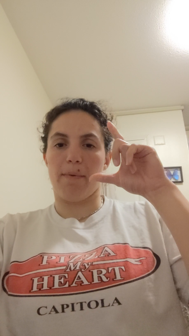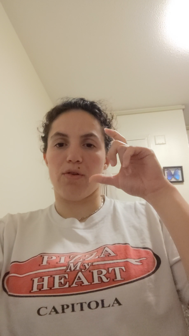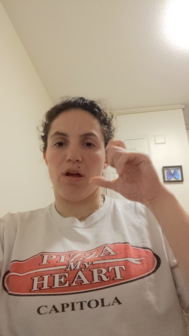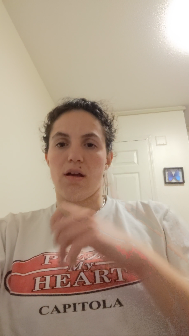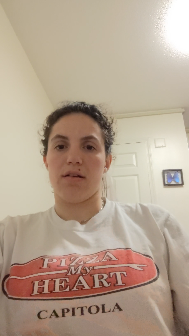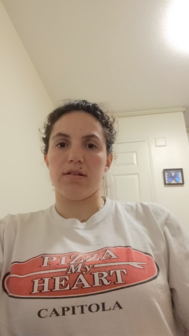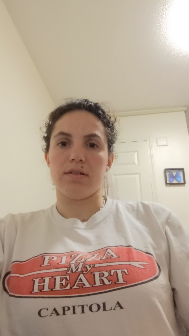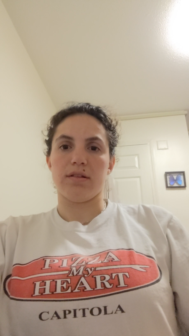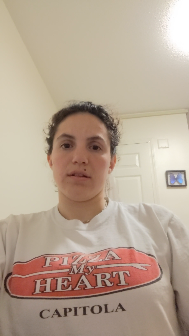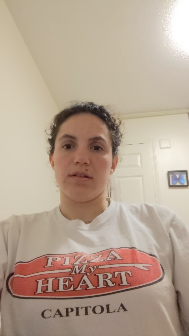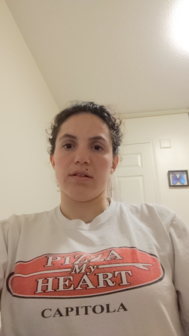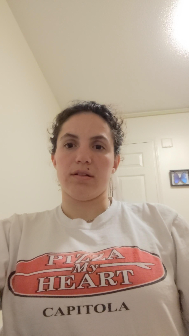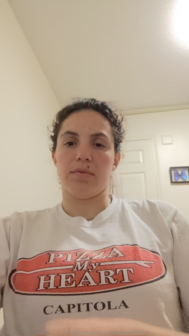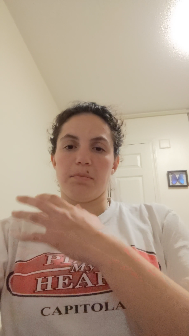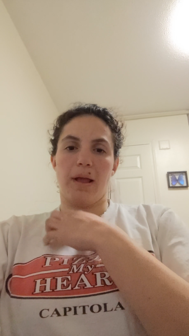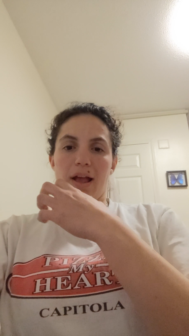bear